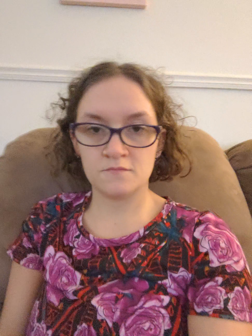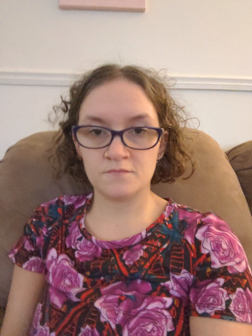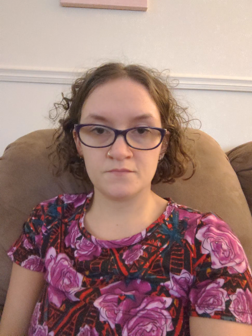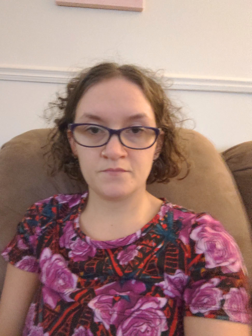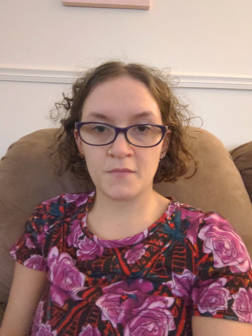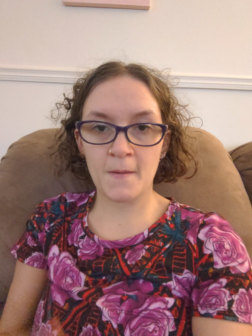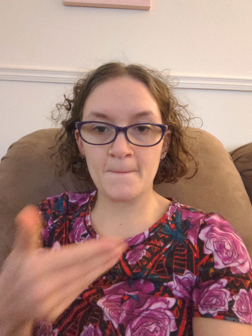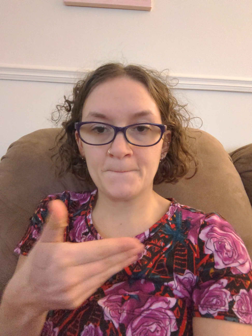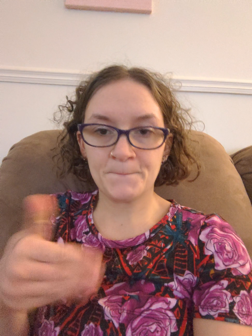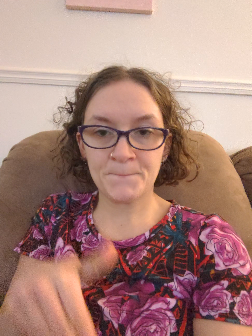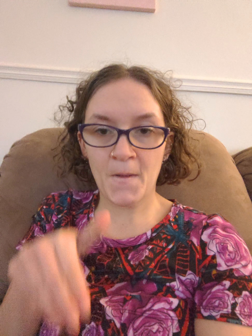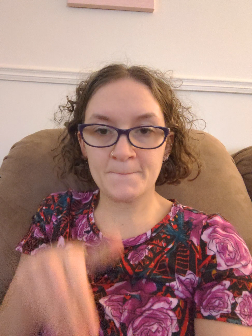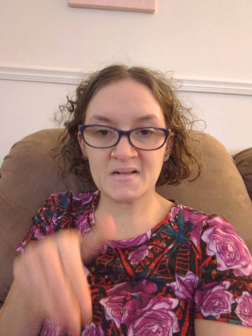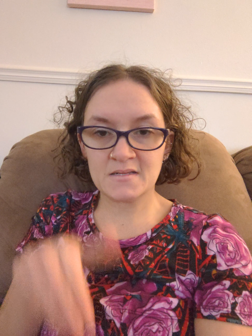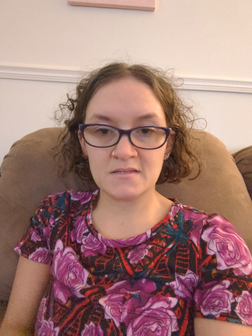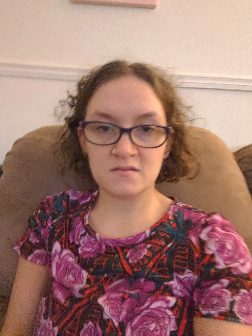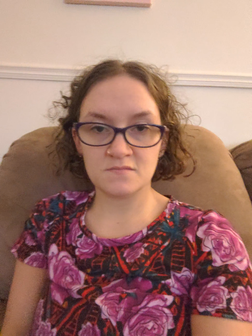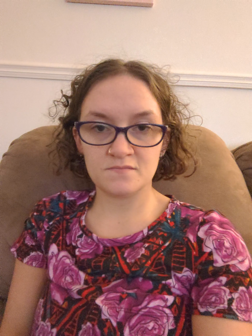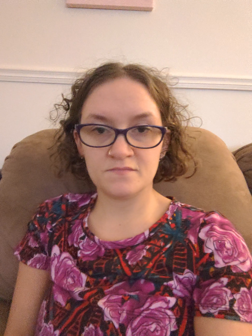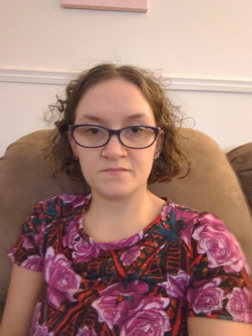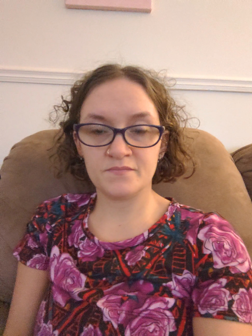puppy